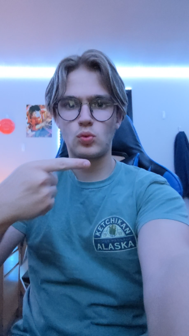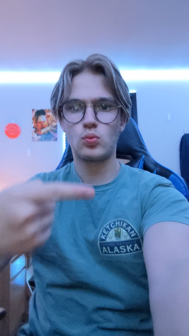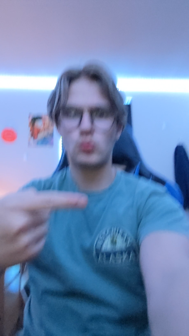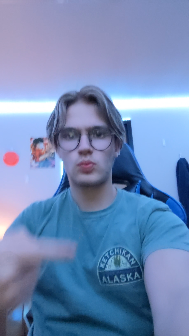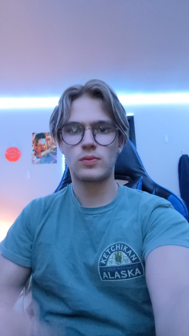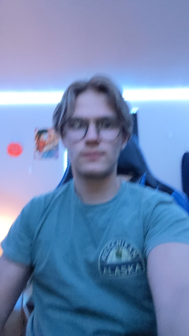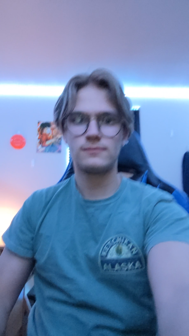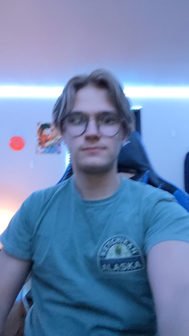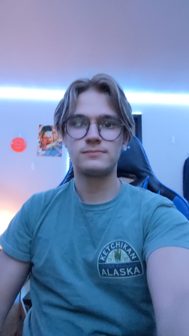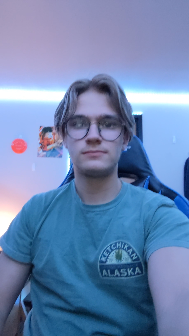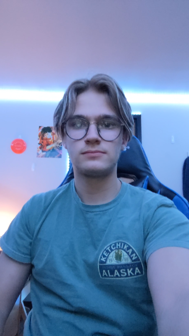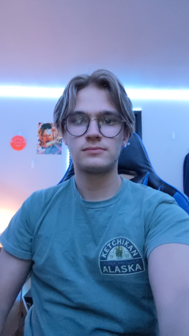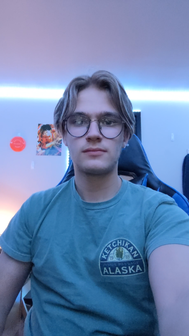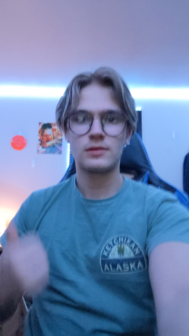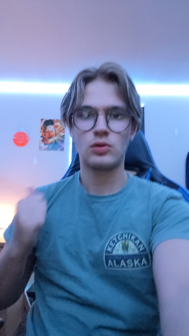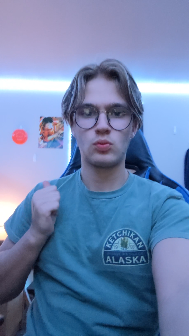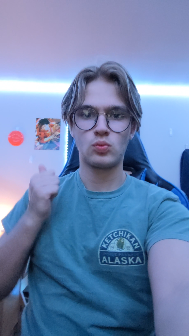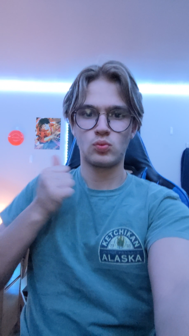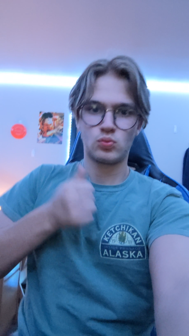coats